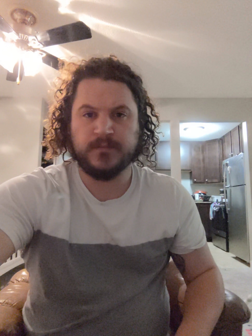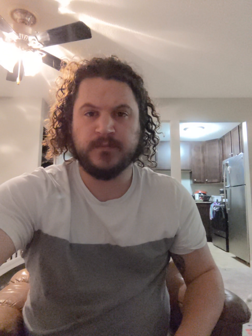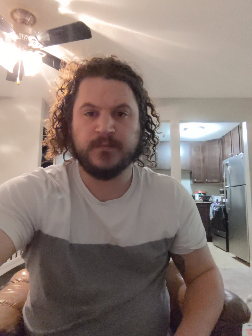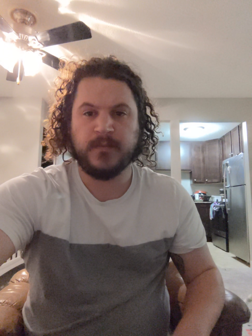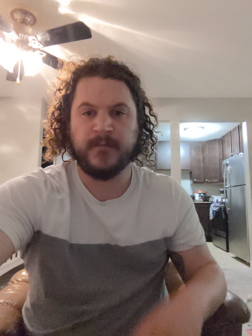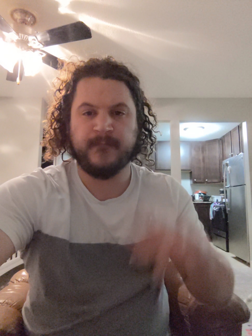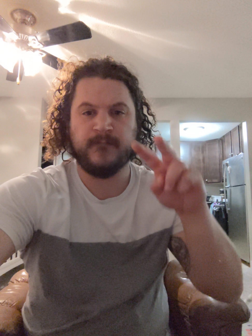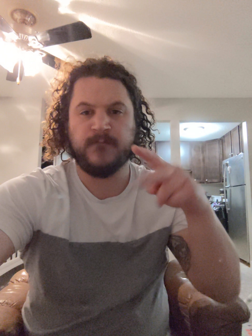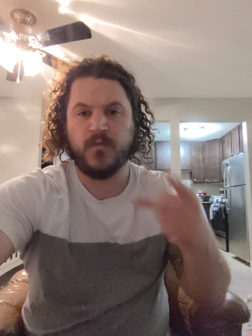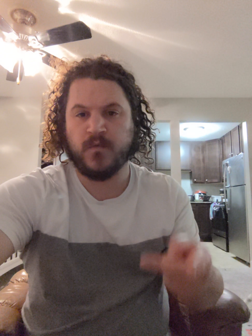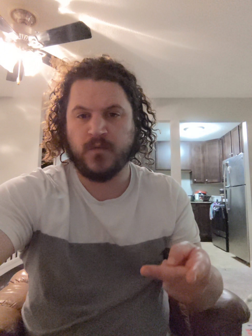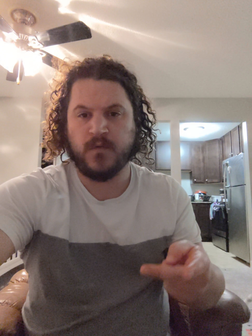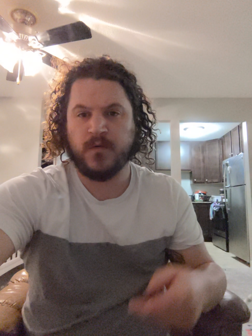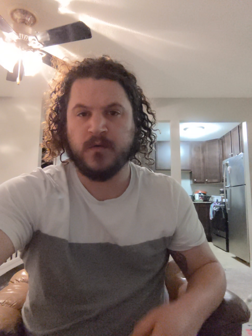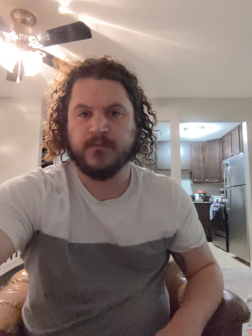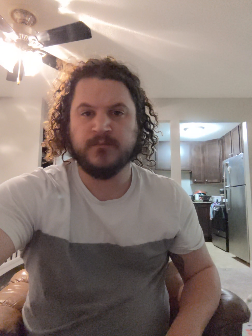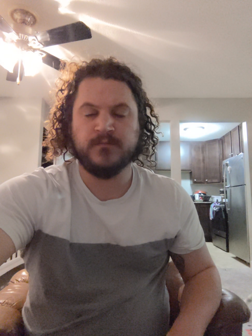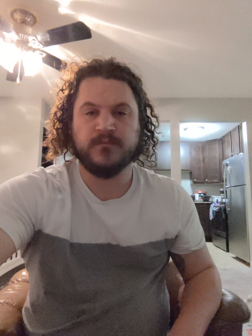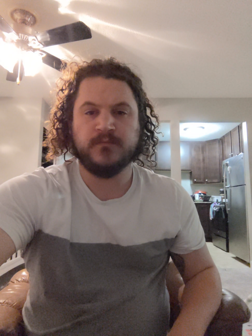fall